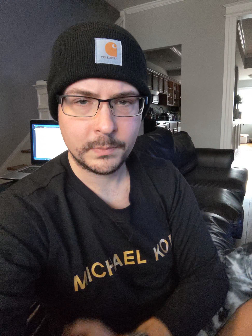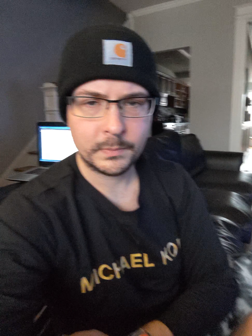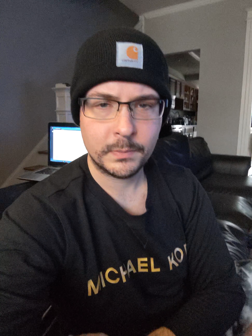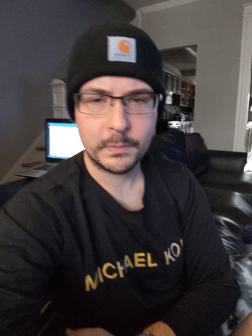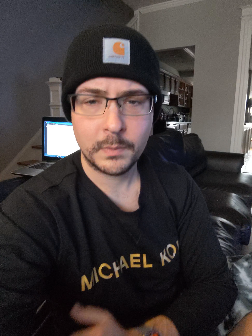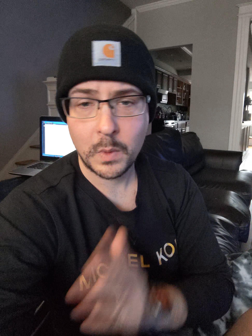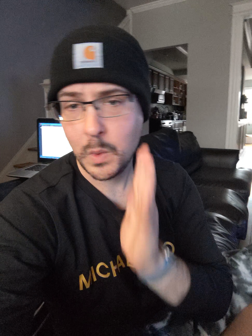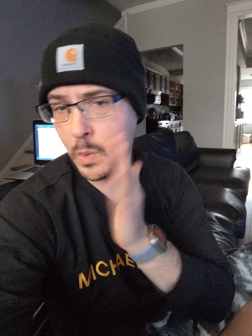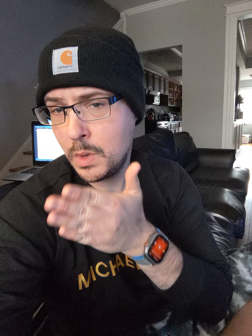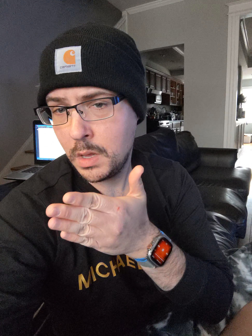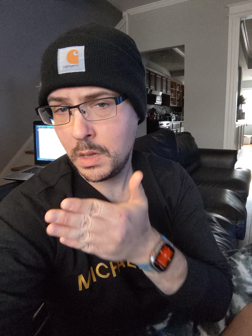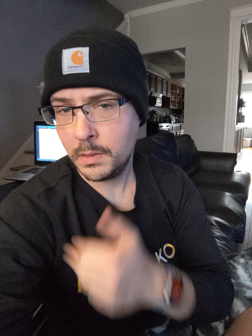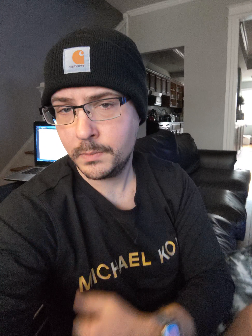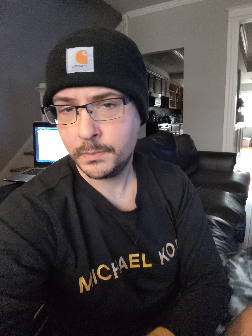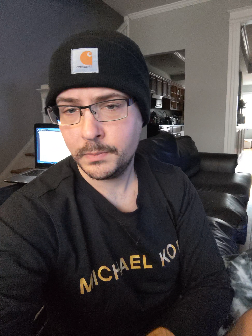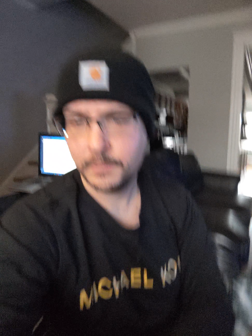will